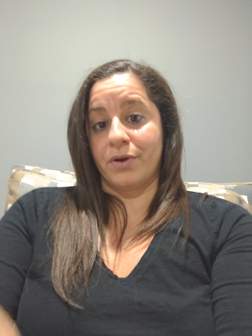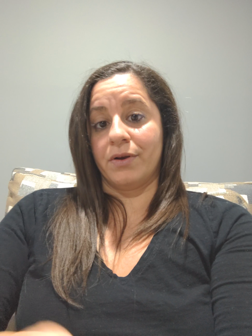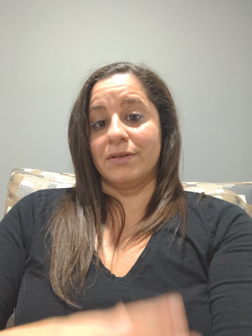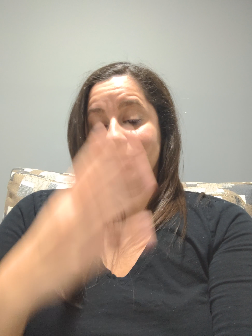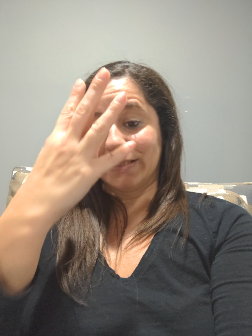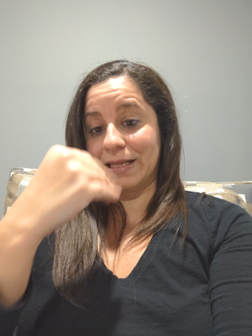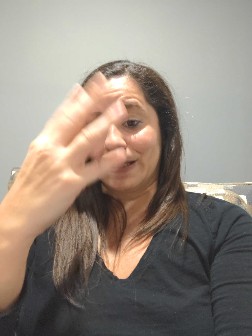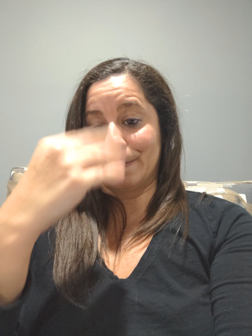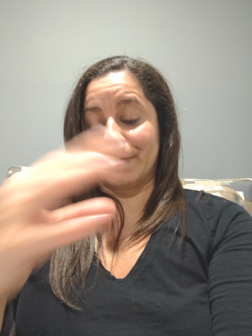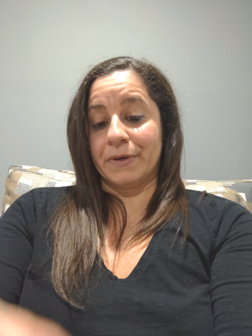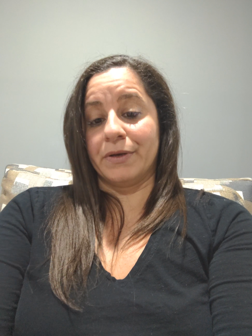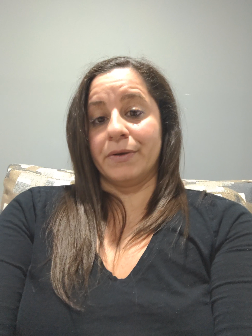sleepy